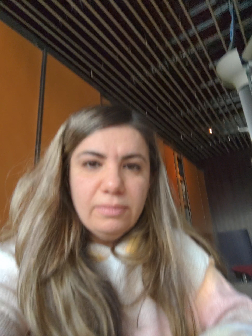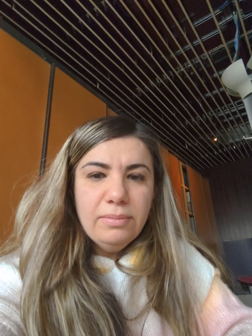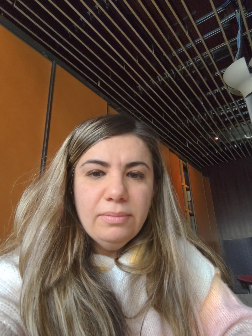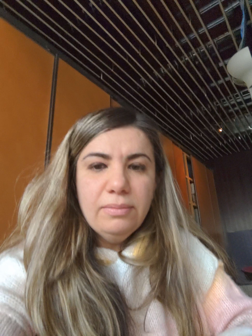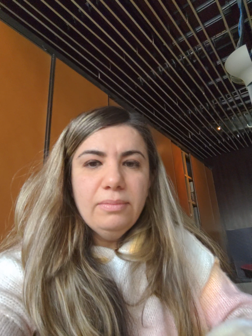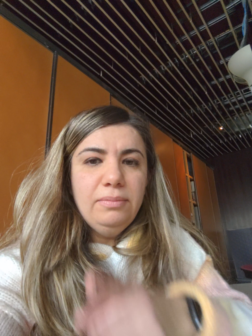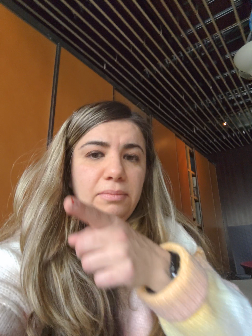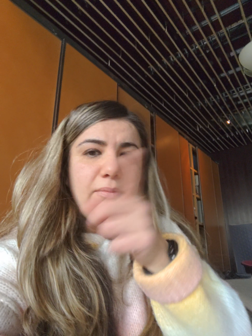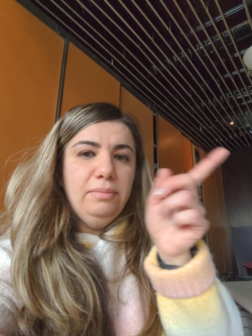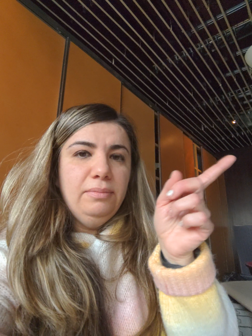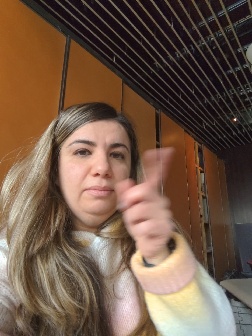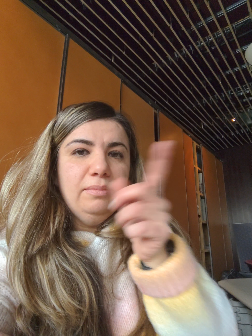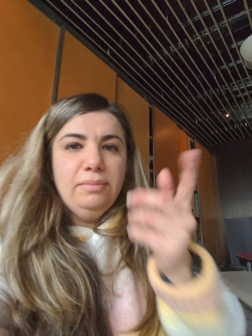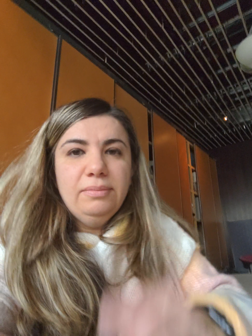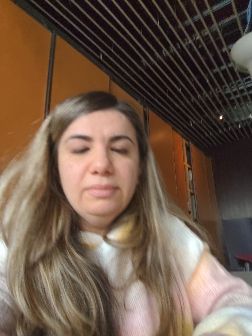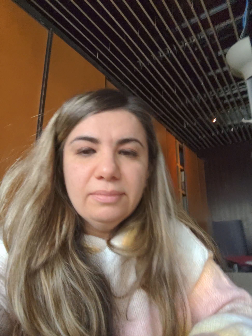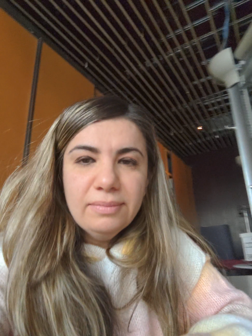he/she/it